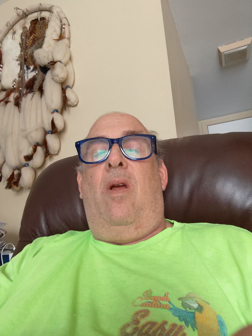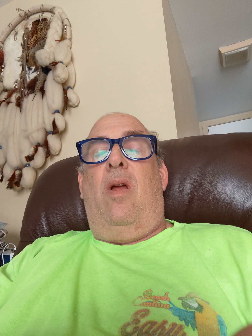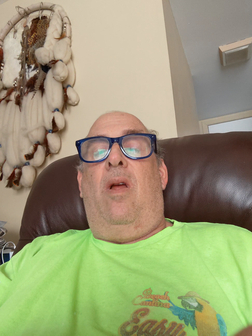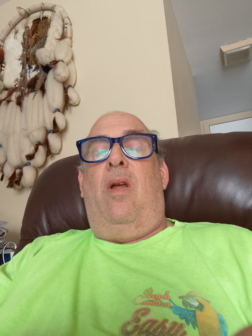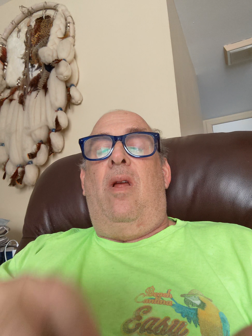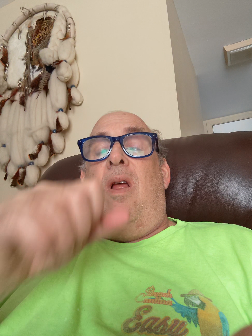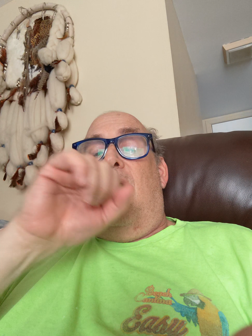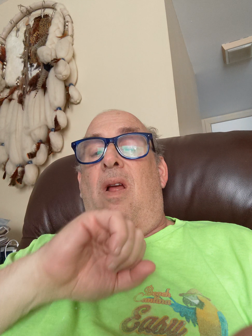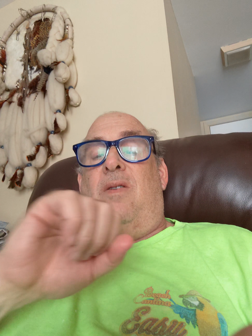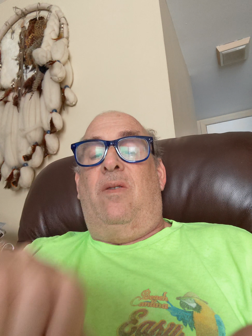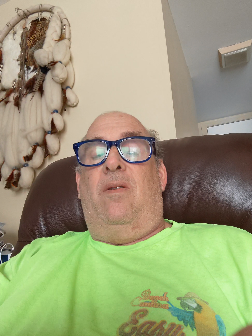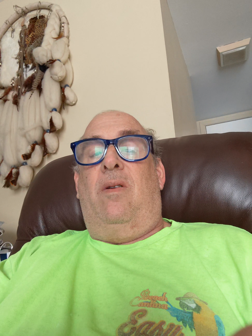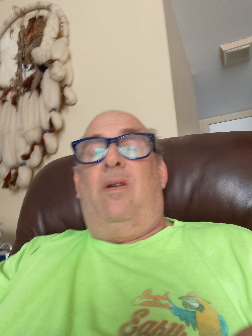ice cream